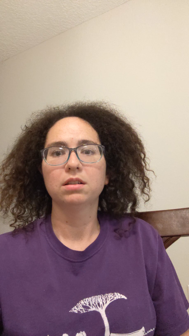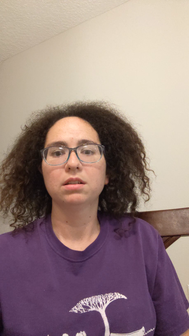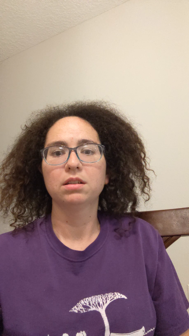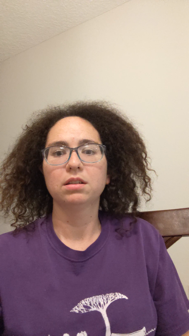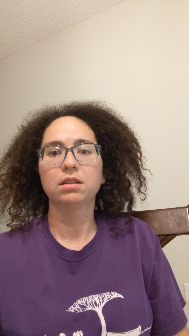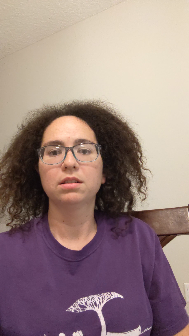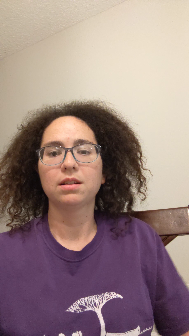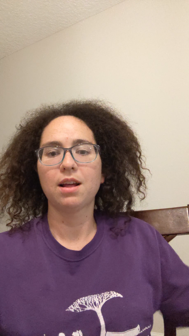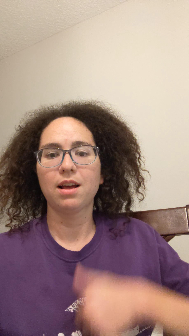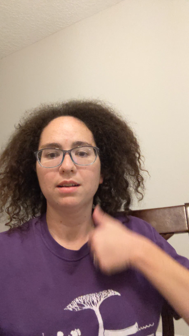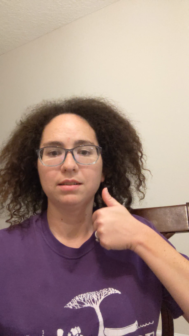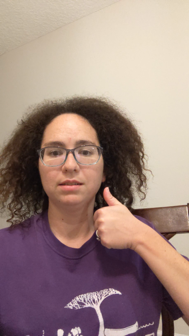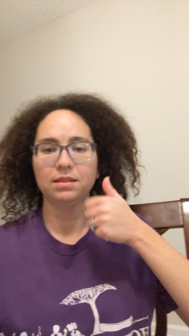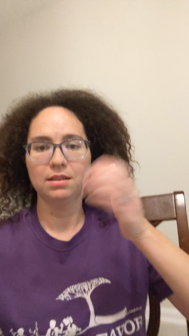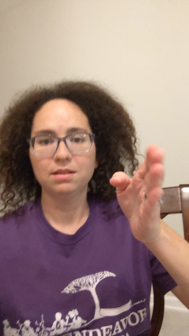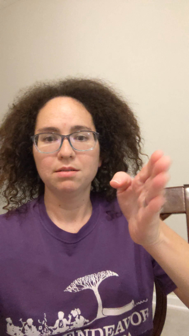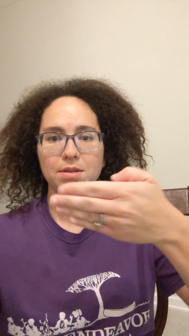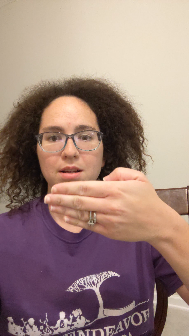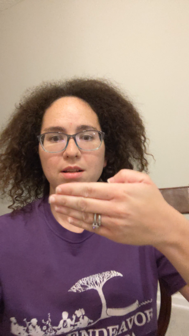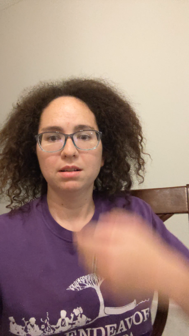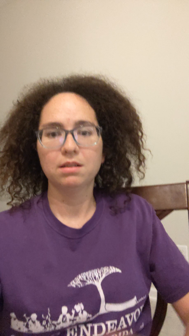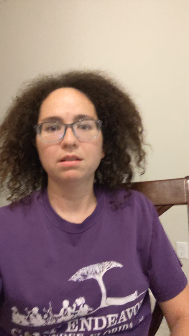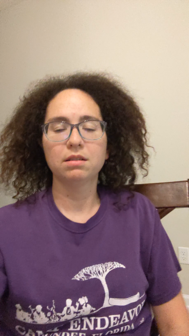living room